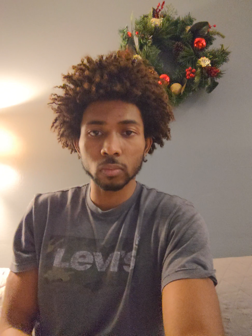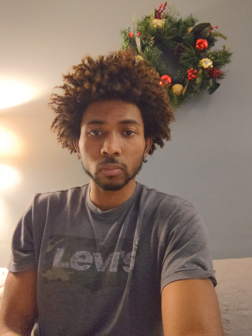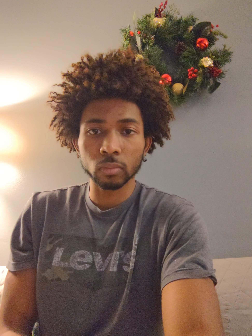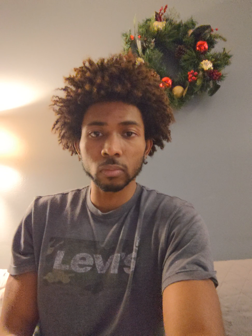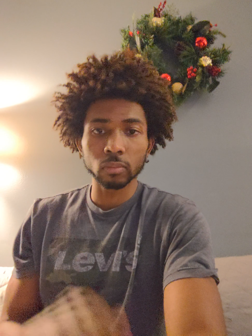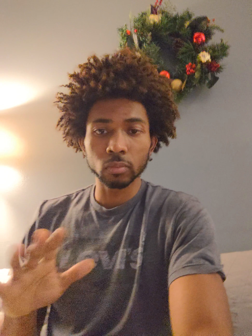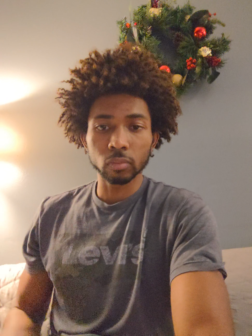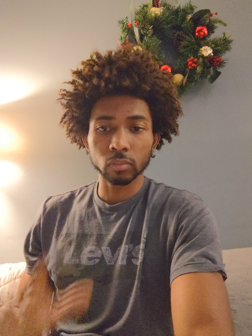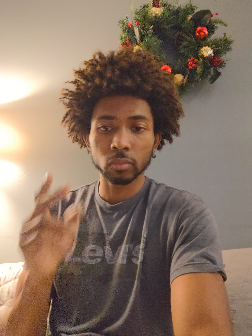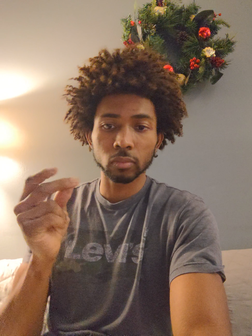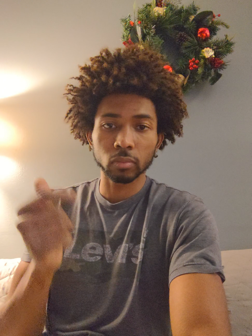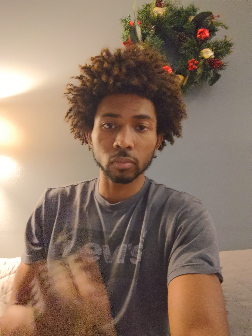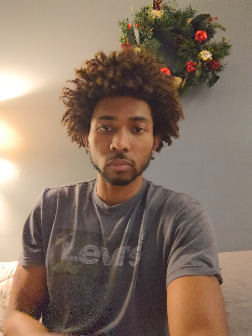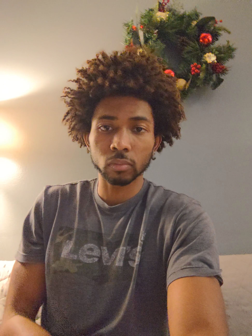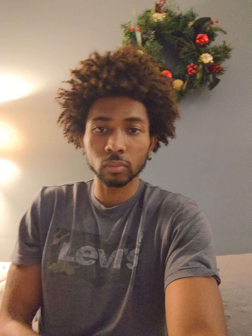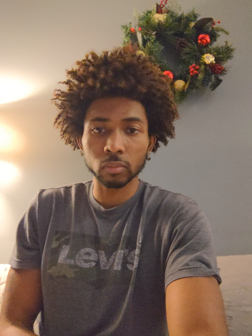dog